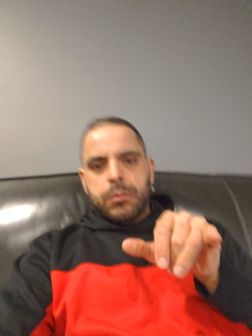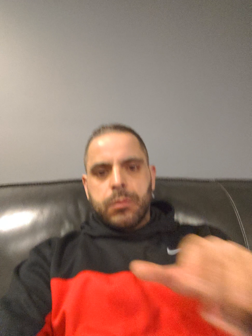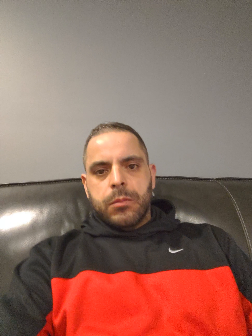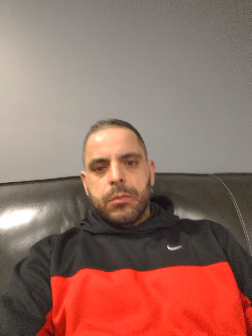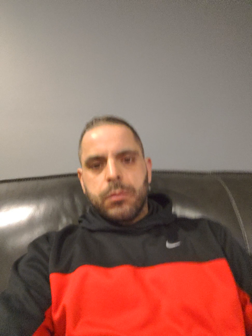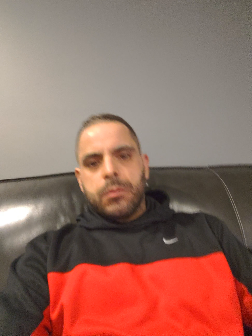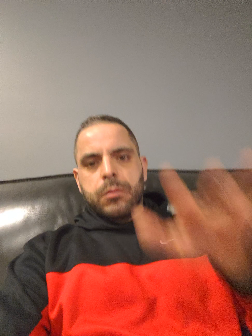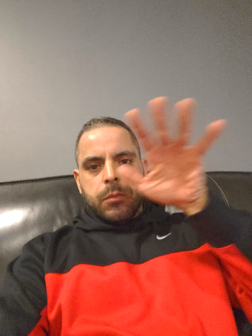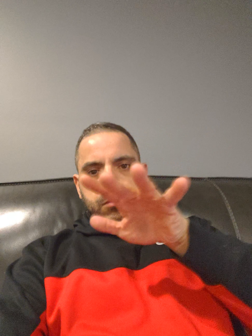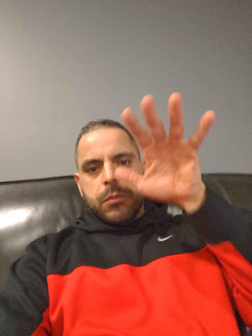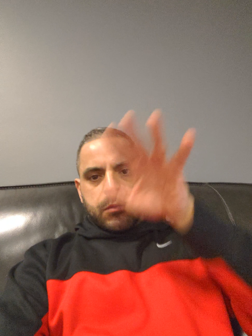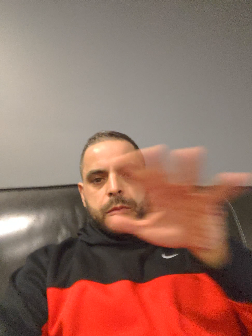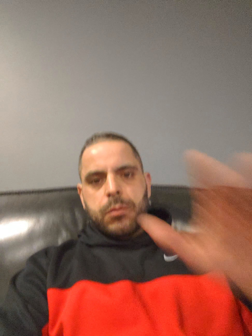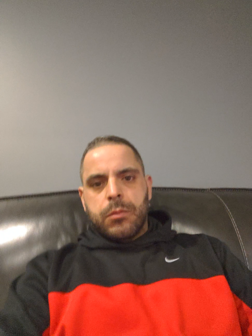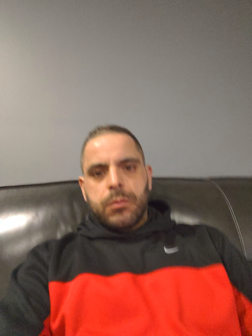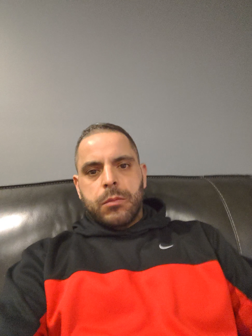alligator